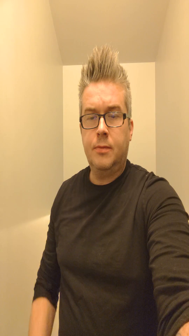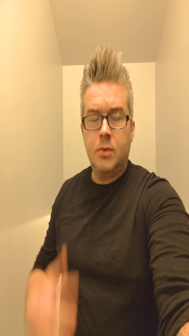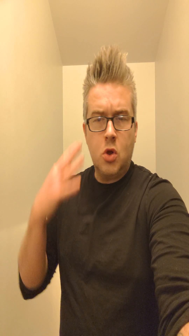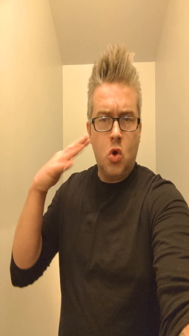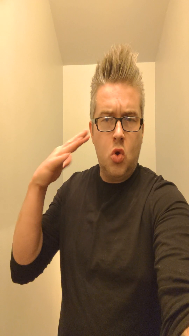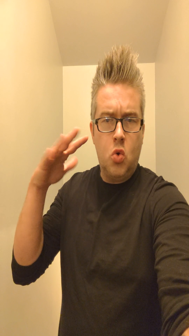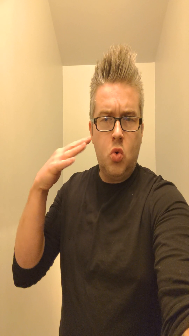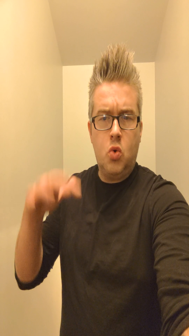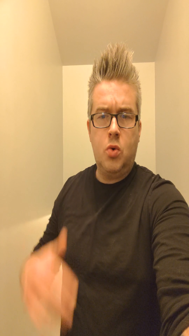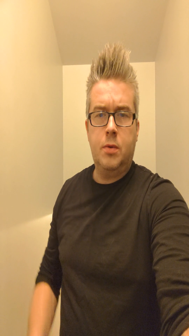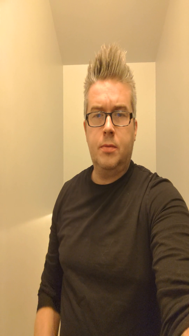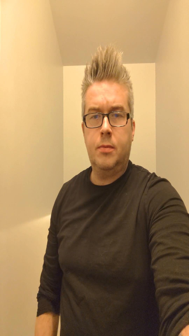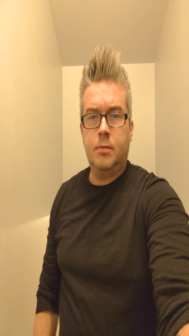noisy